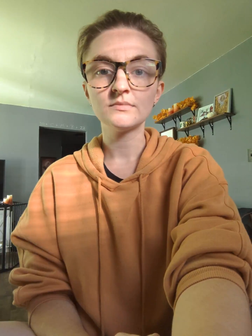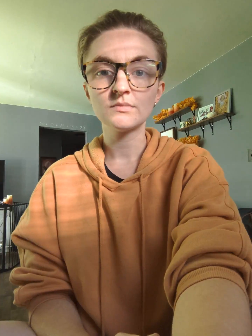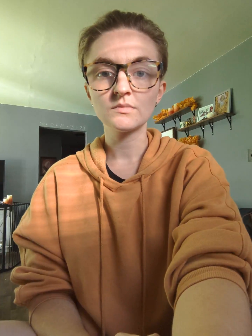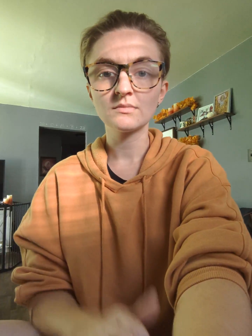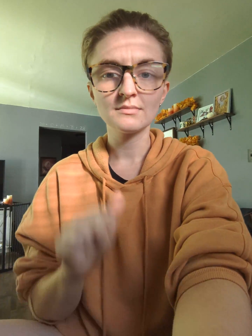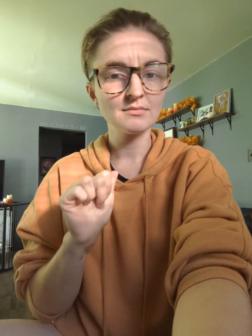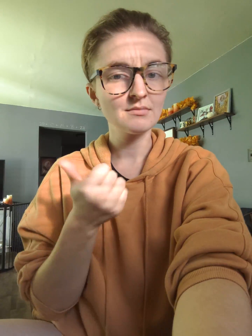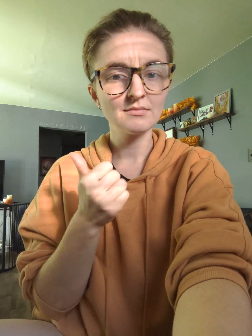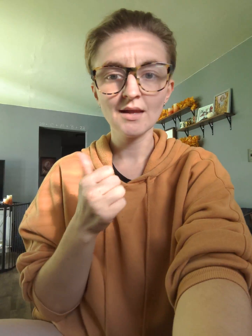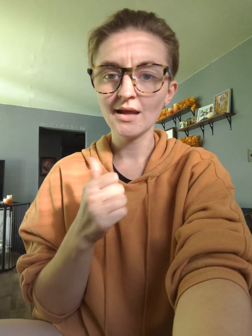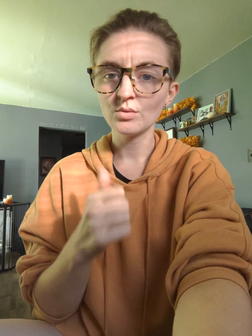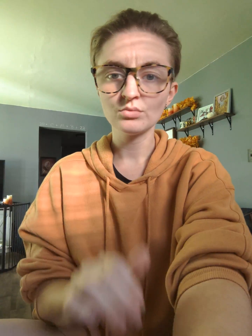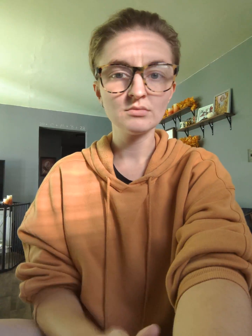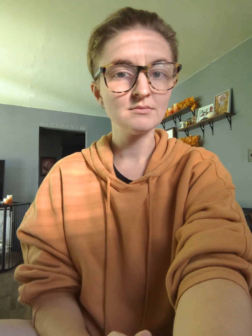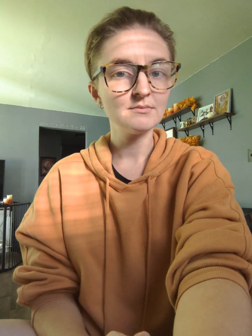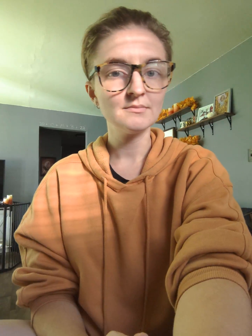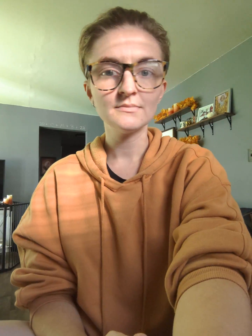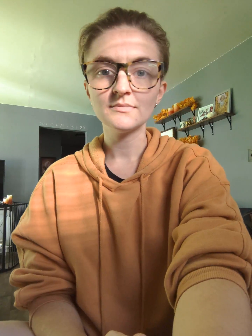how